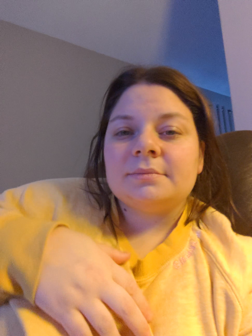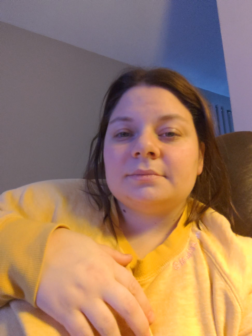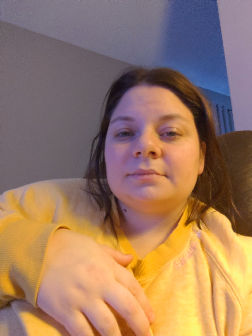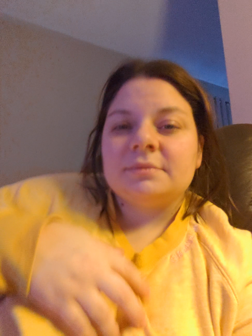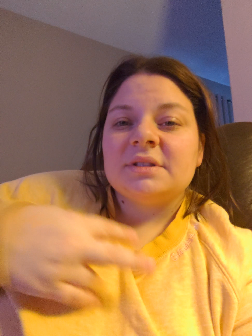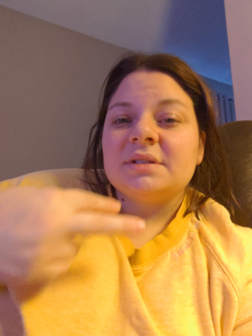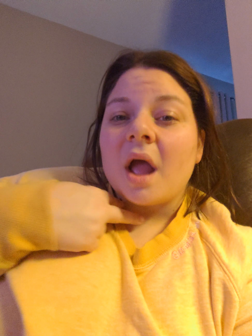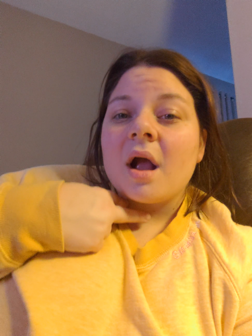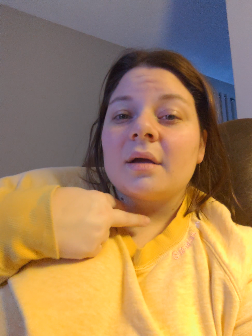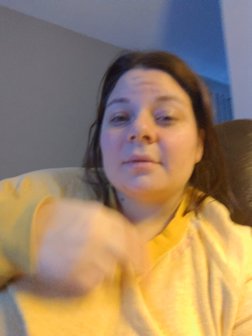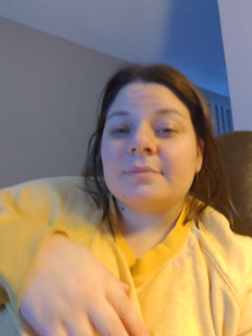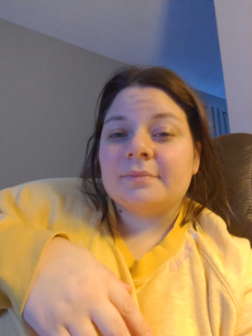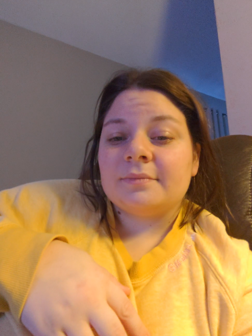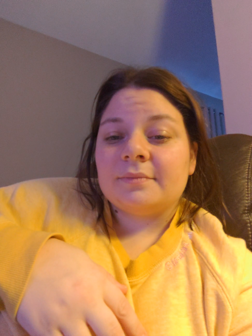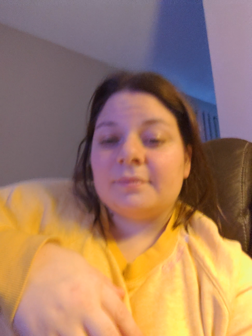stuck